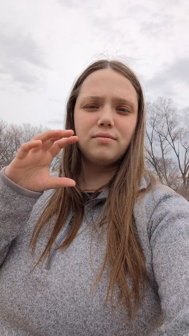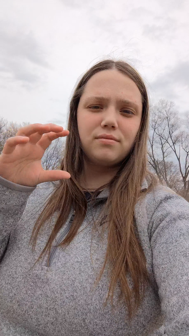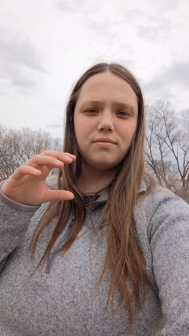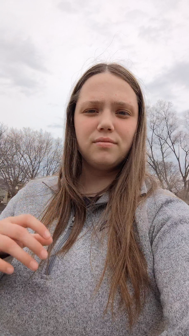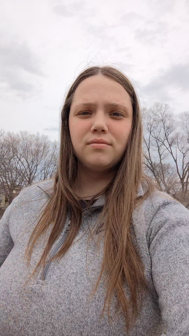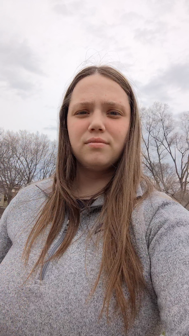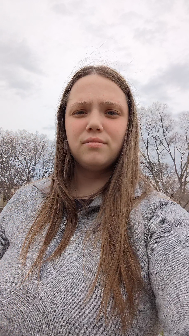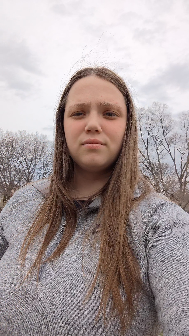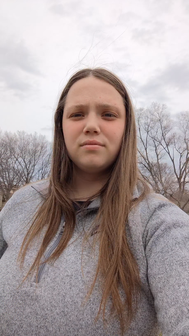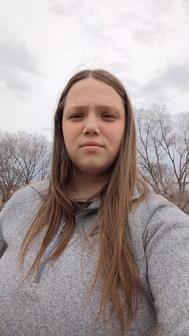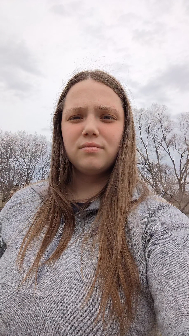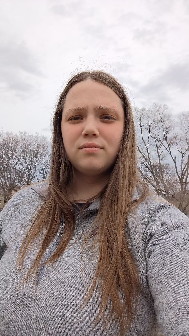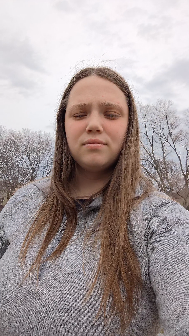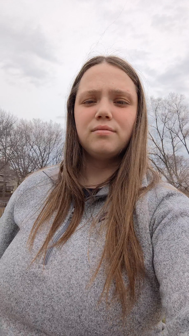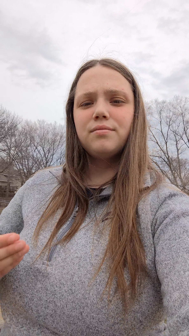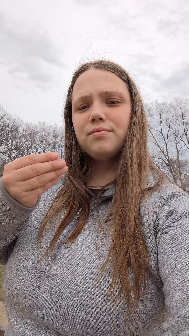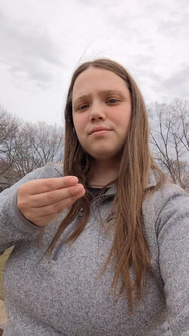buy